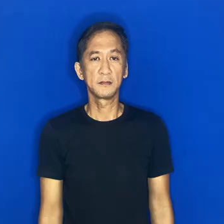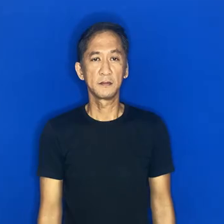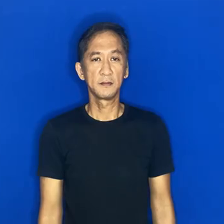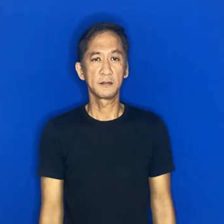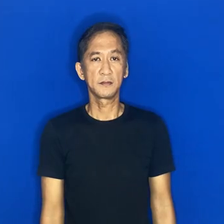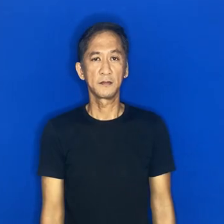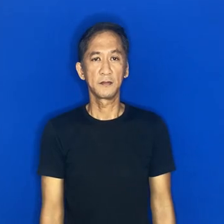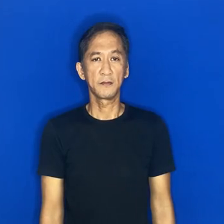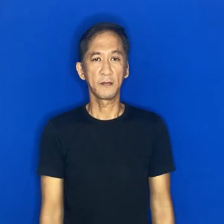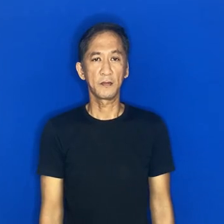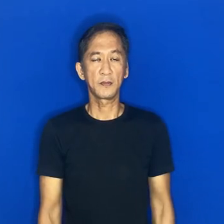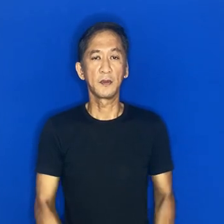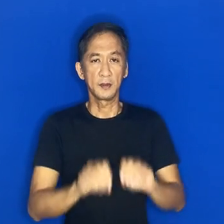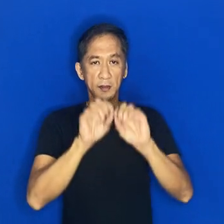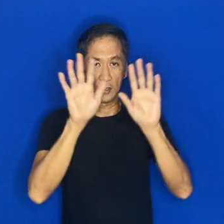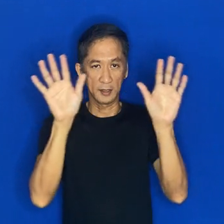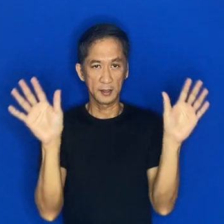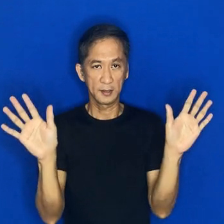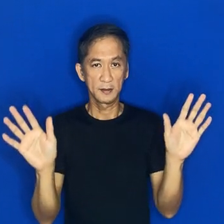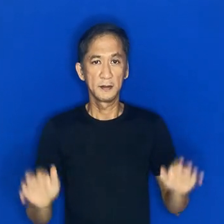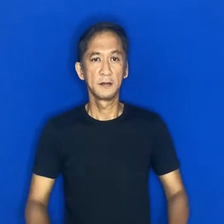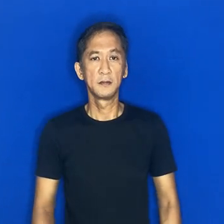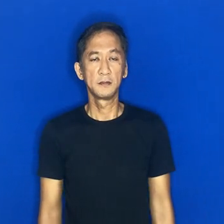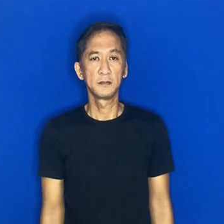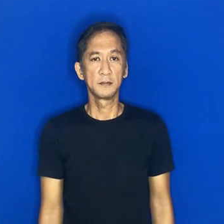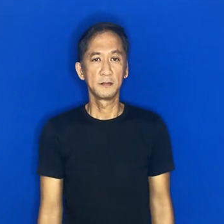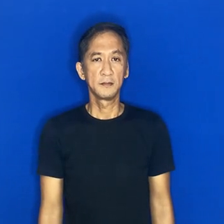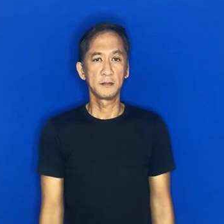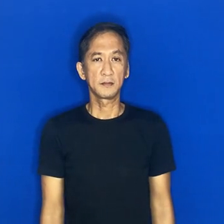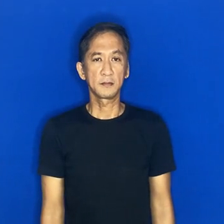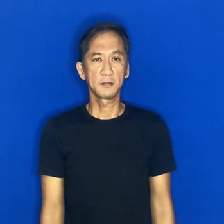light